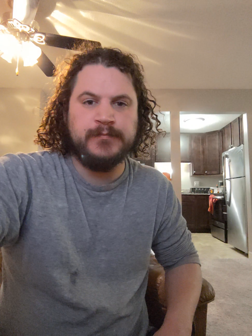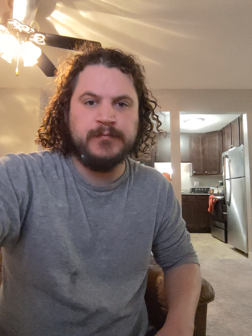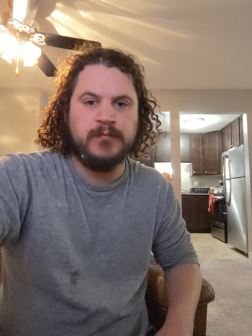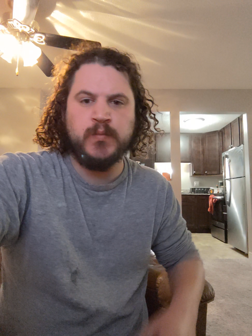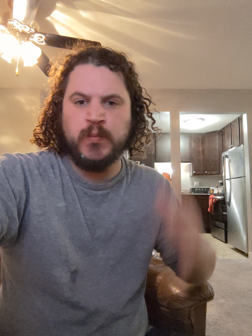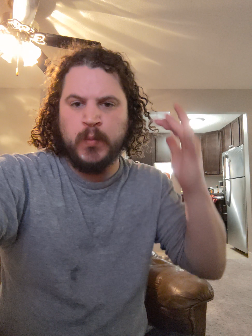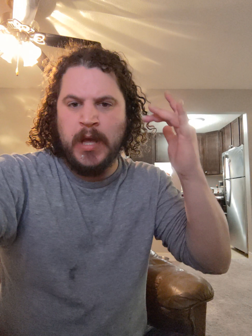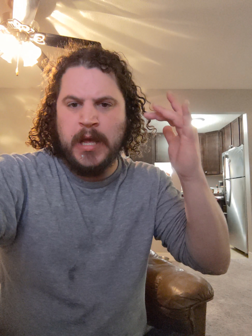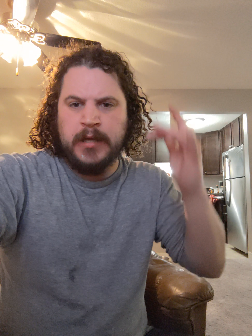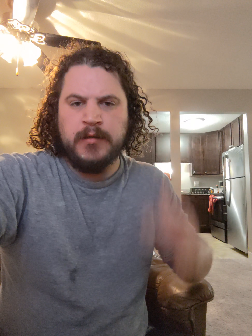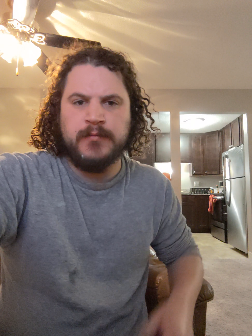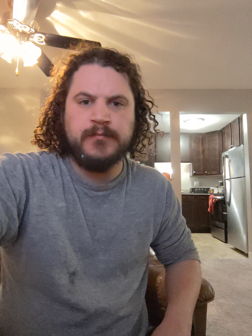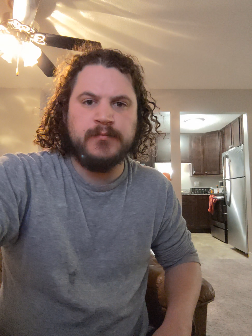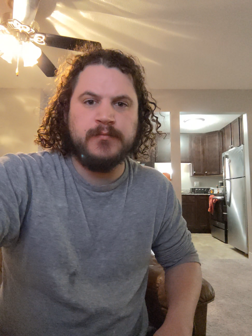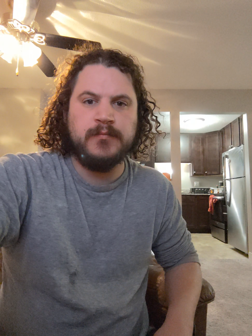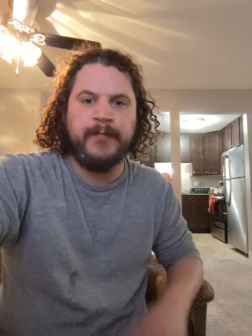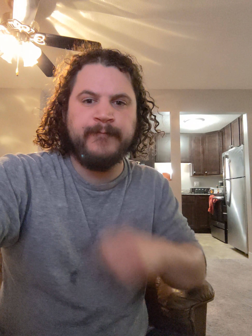why